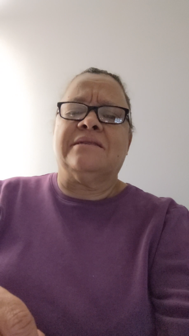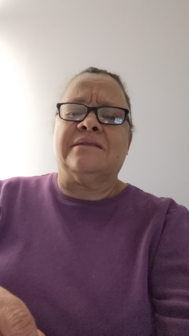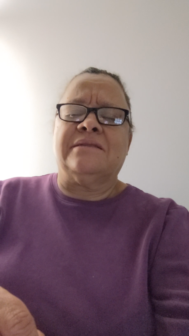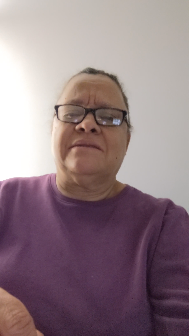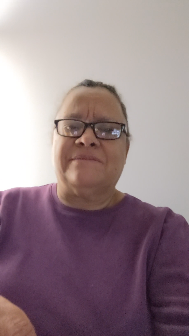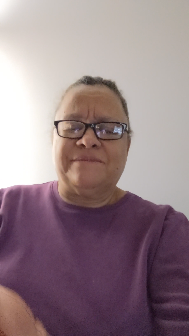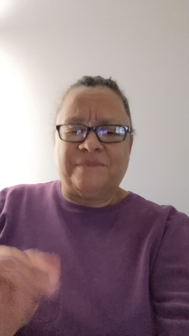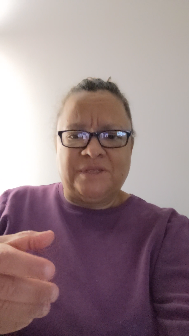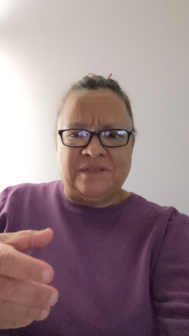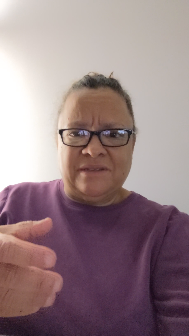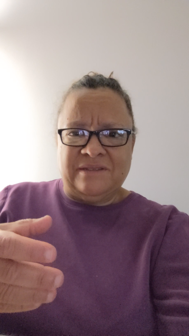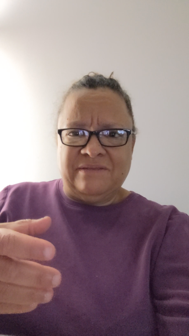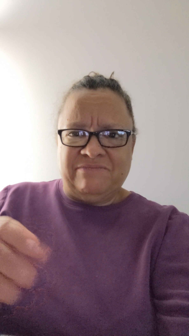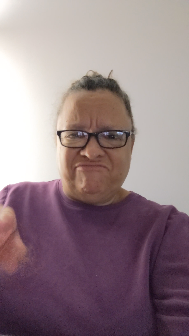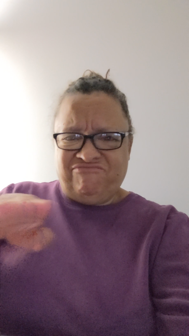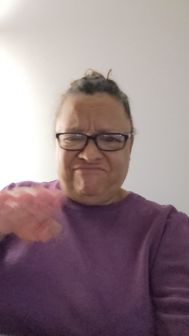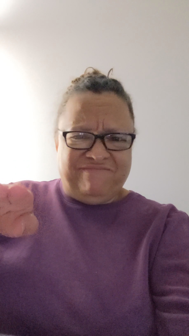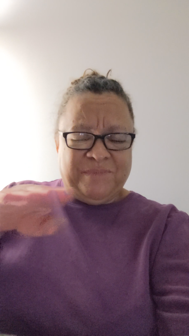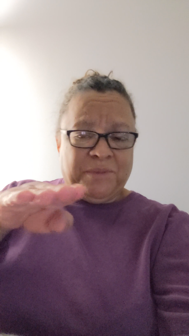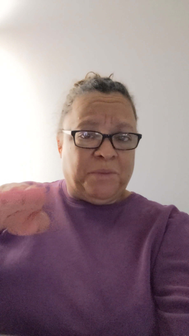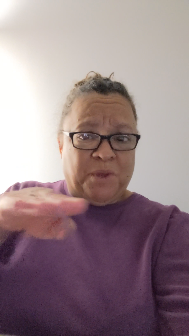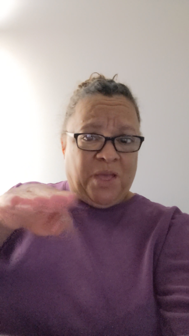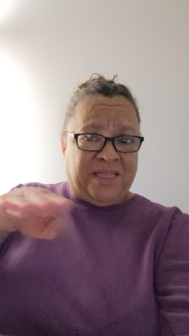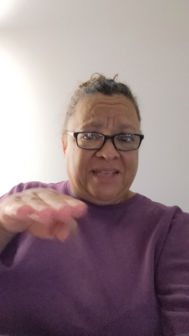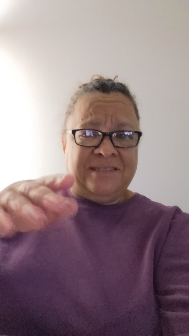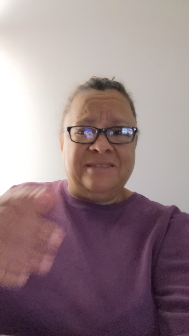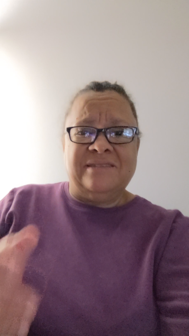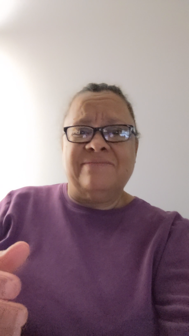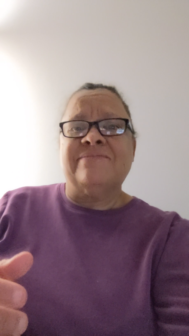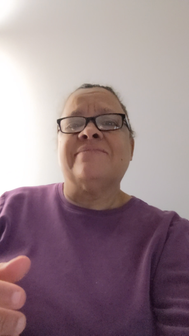boots